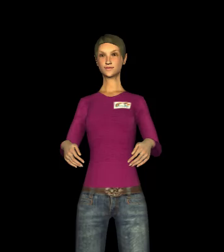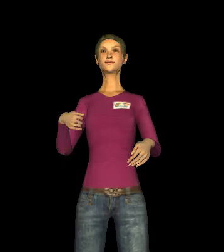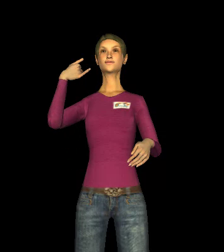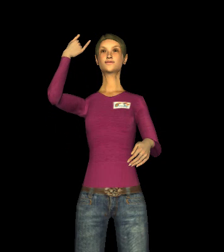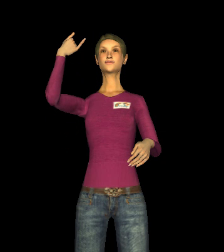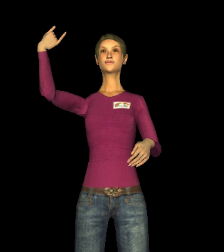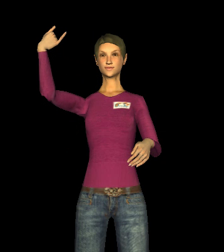فكرة